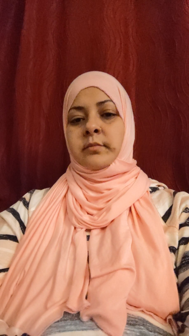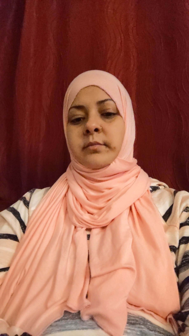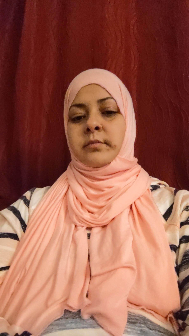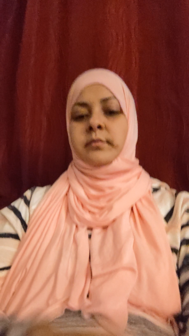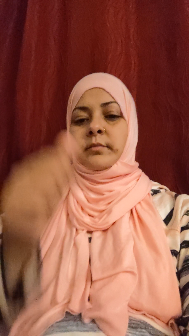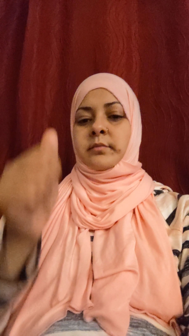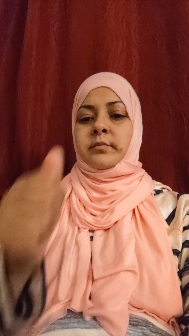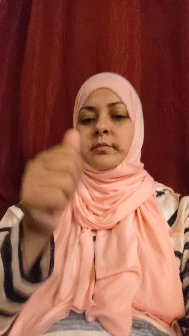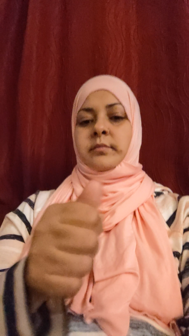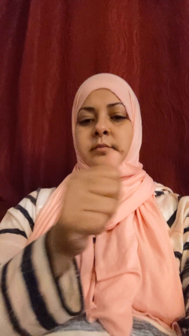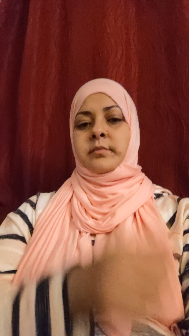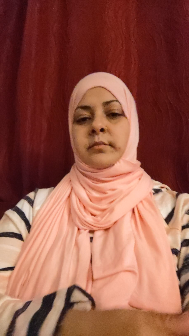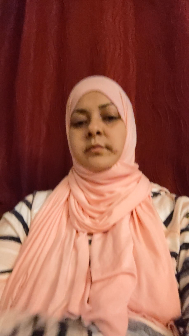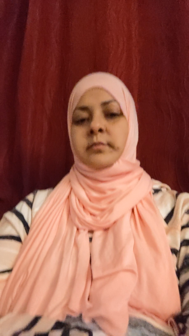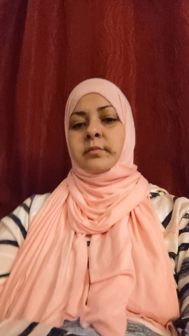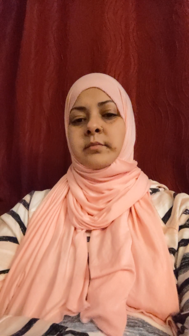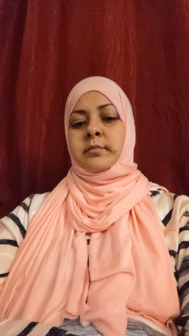each